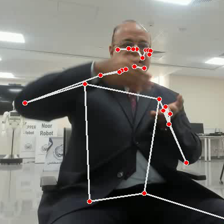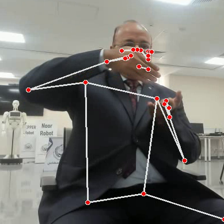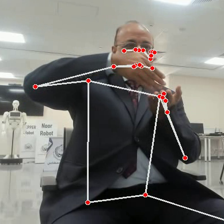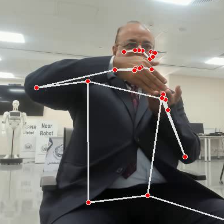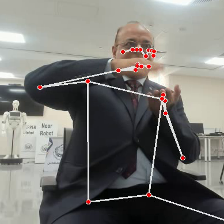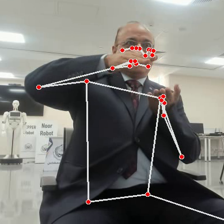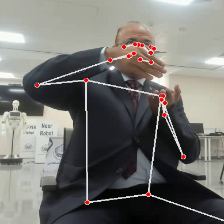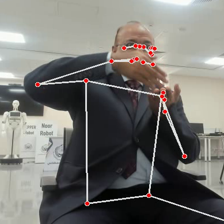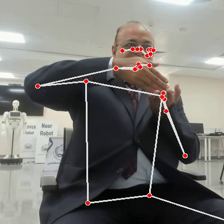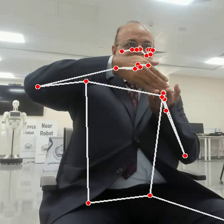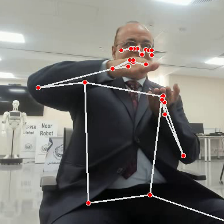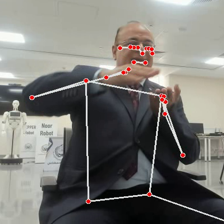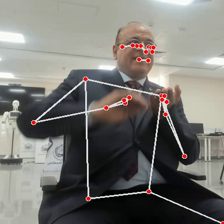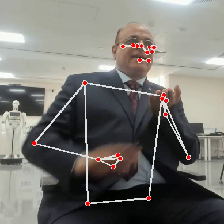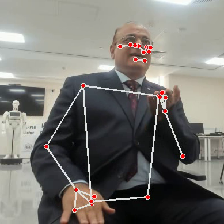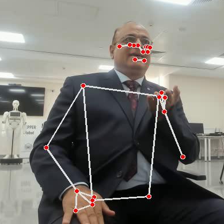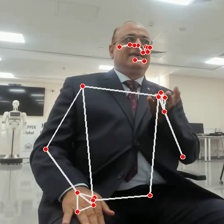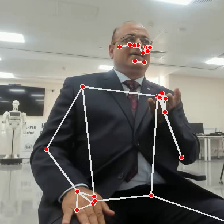hta hta